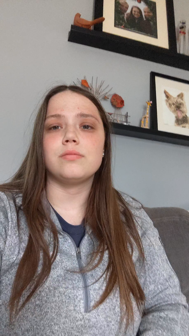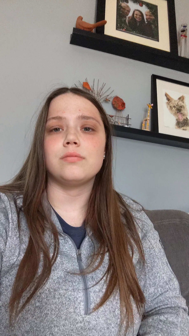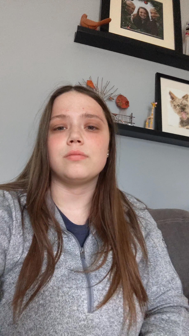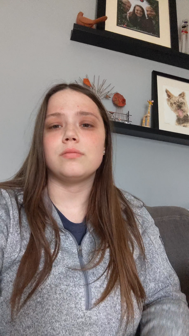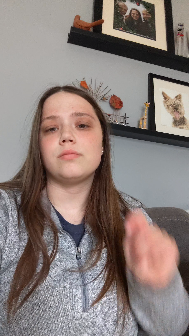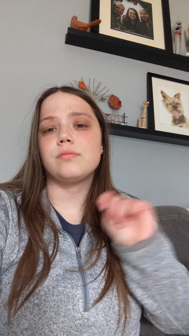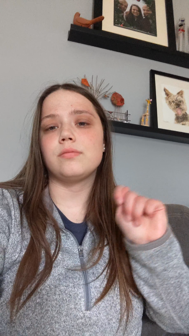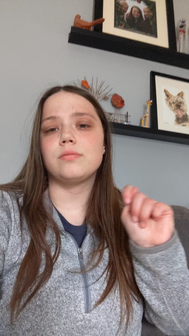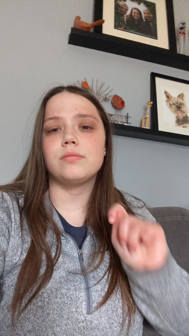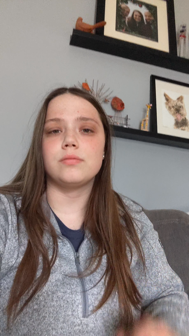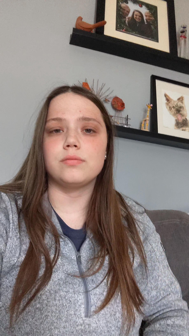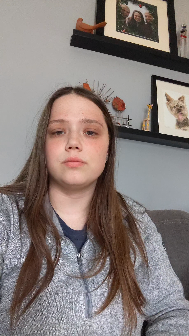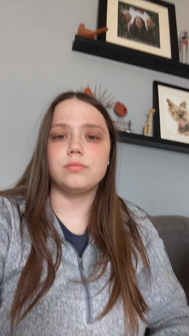bathroom